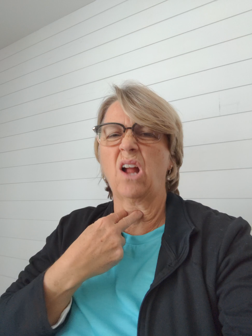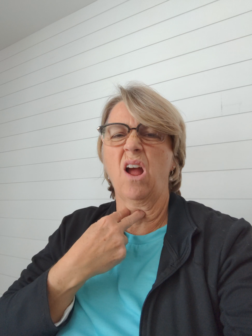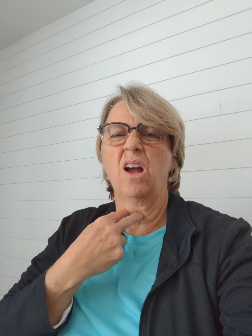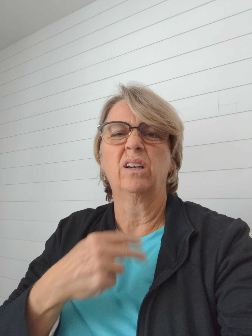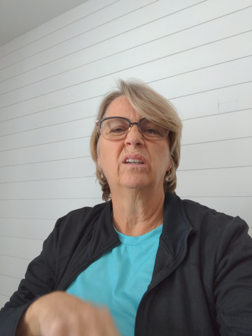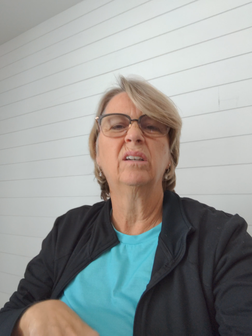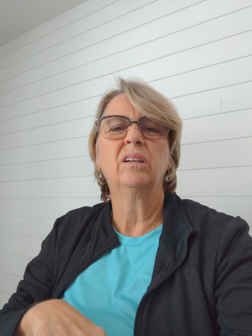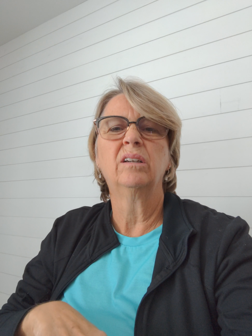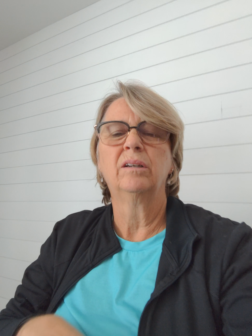stuck